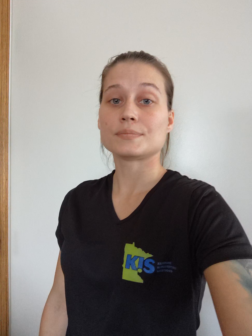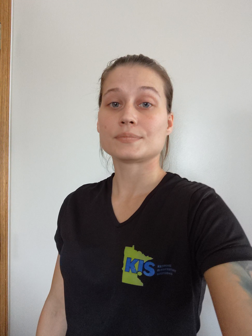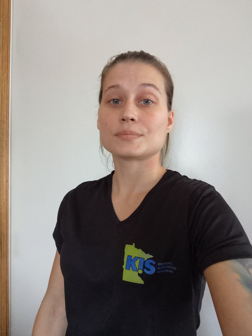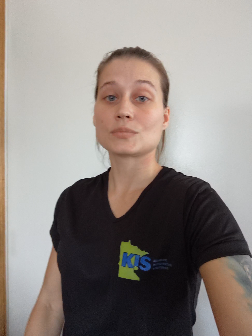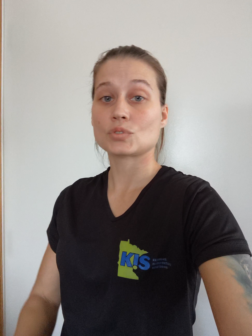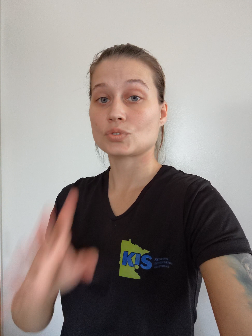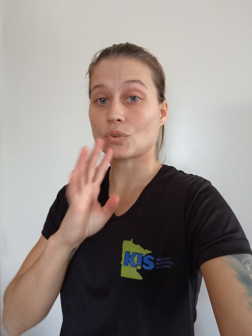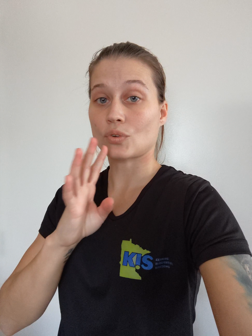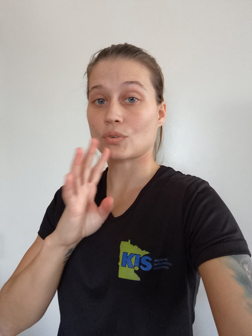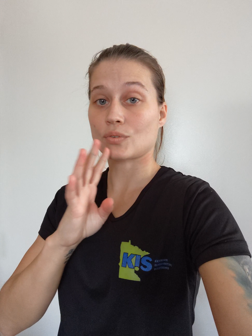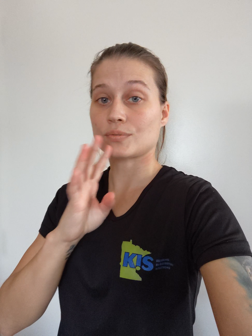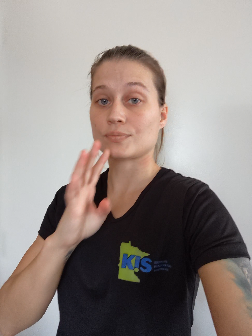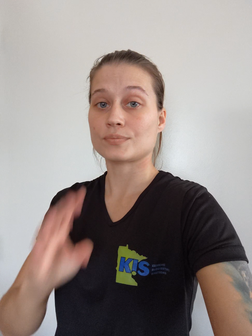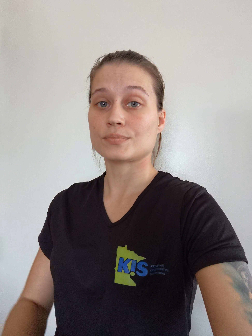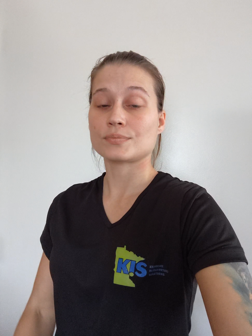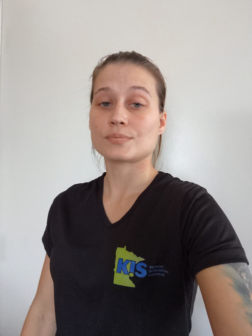talk